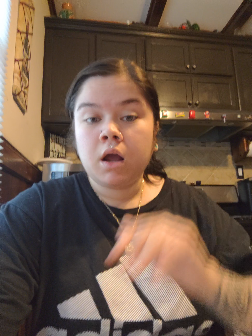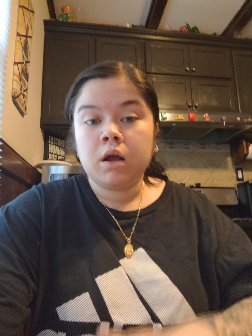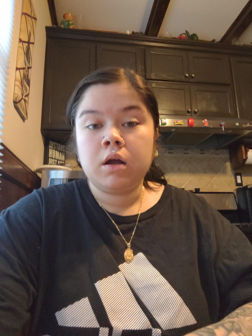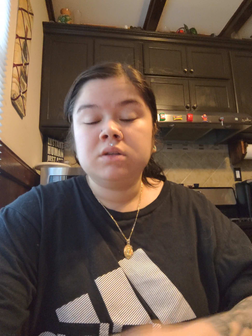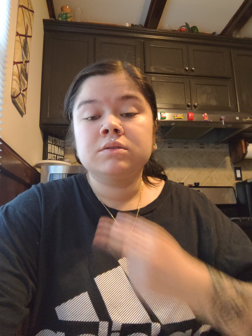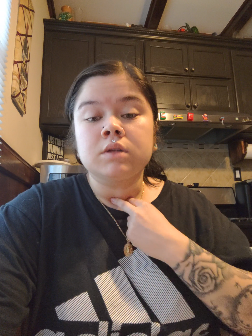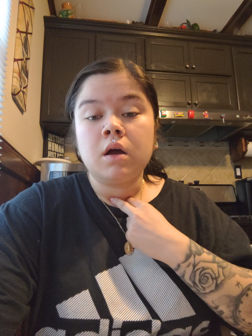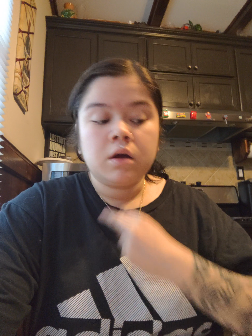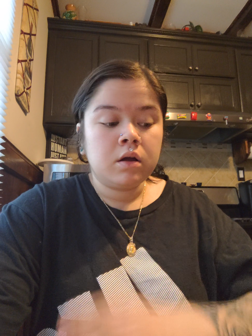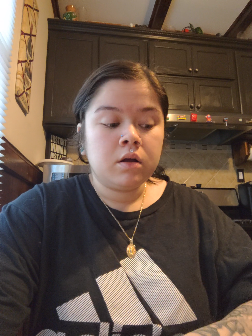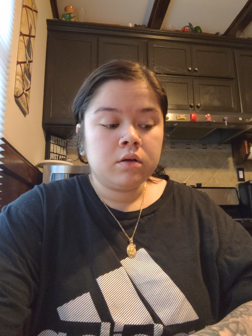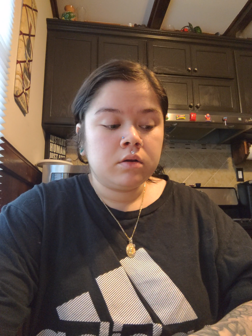stuck